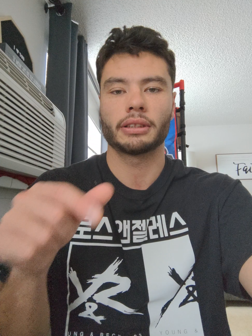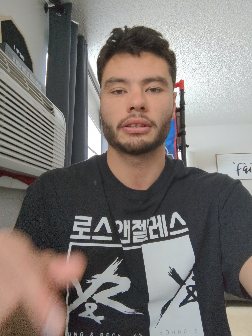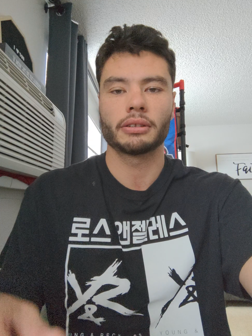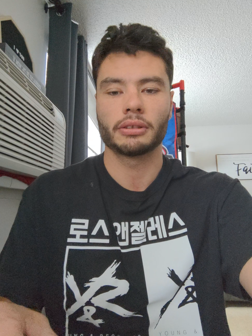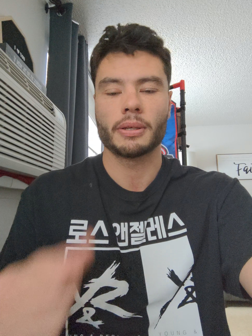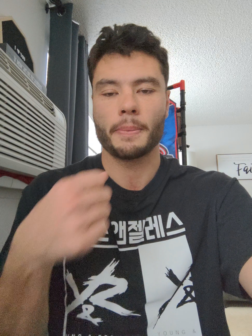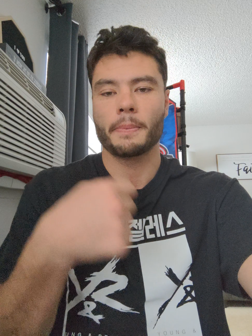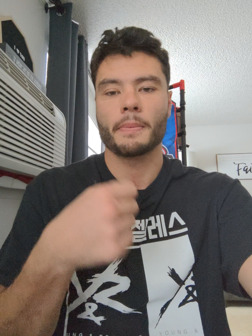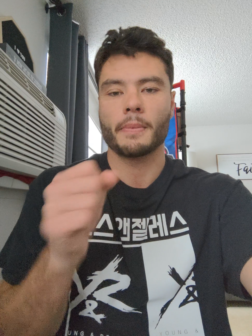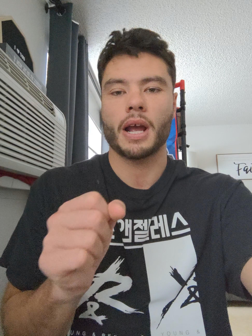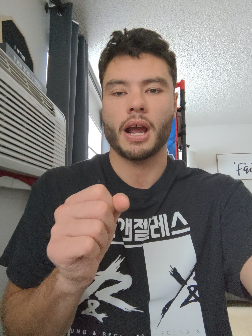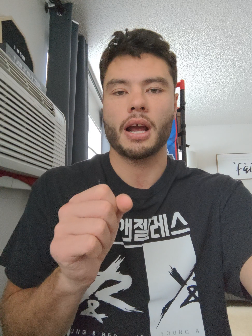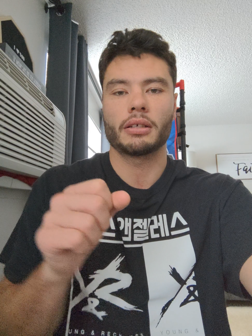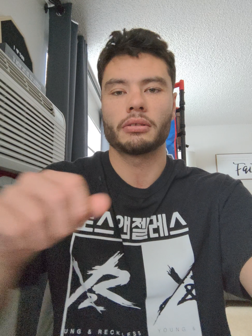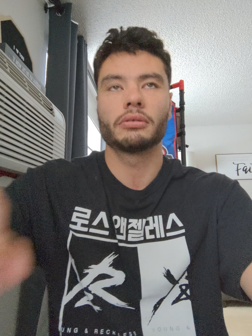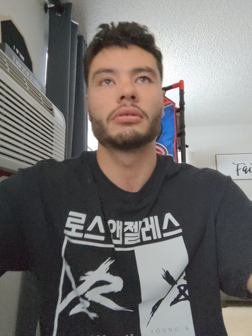make